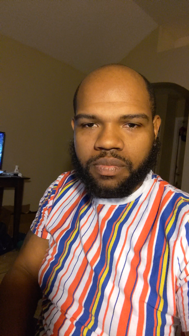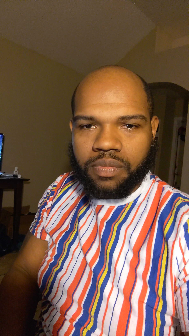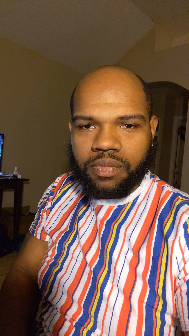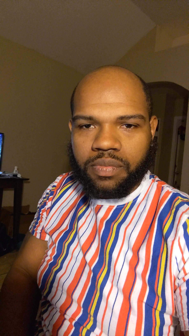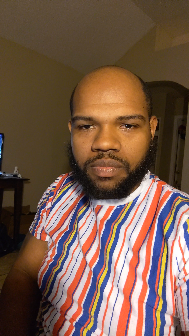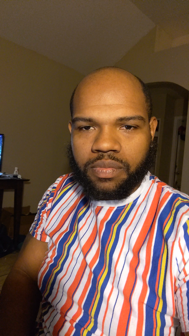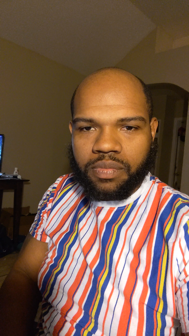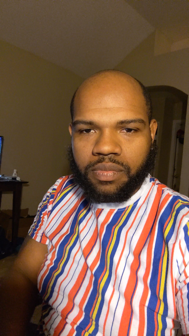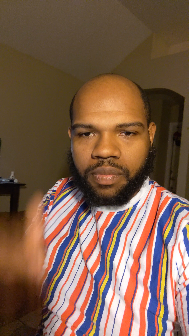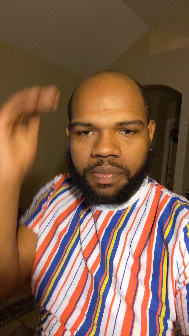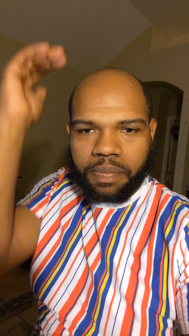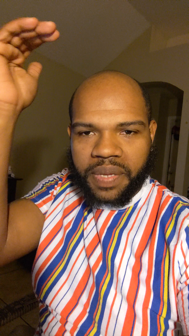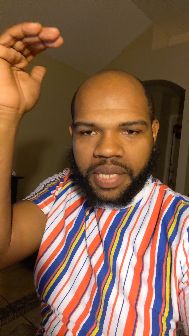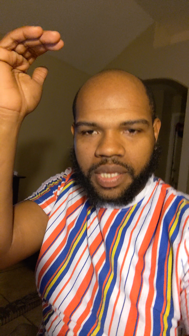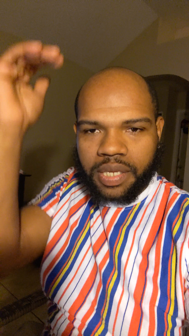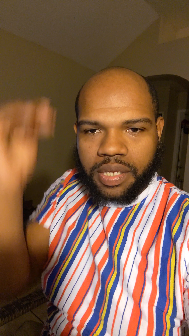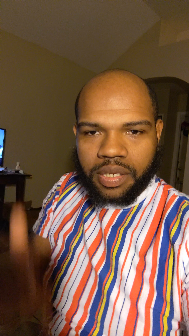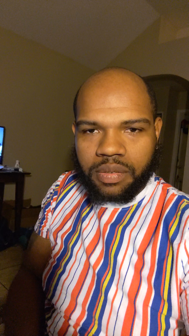big